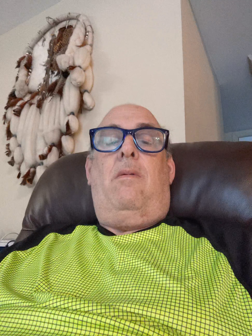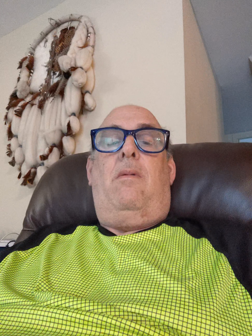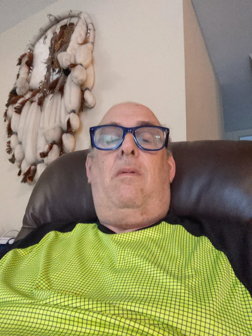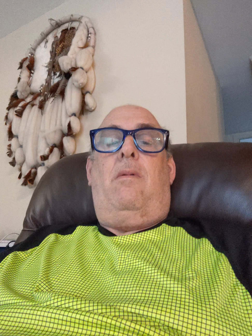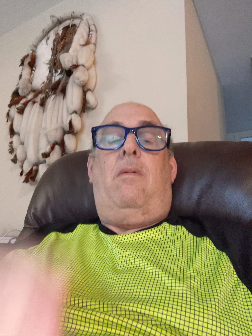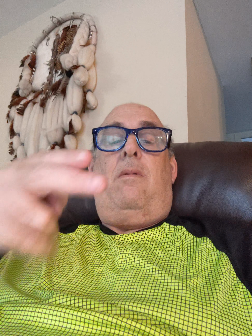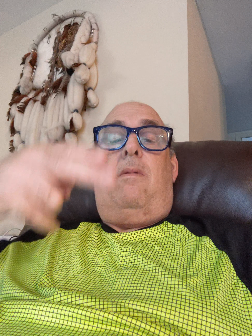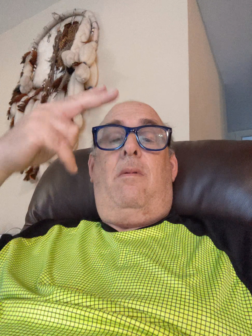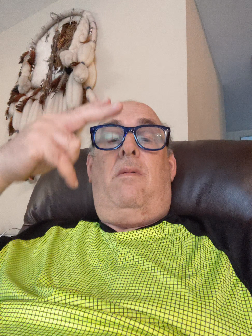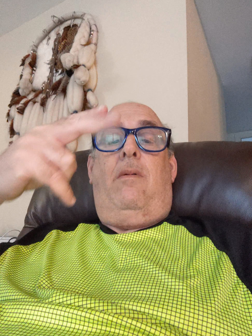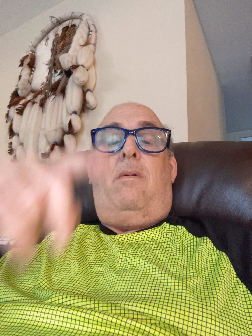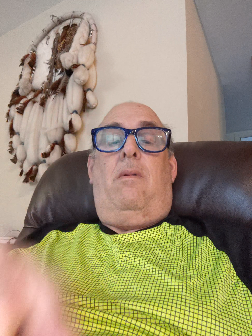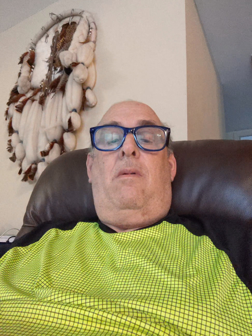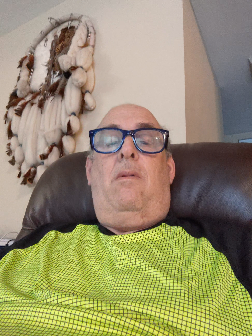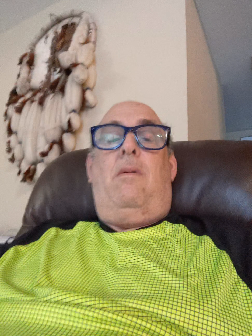high